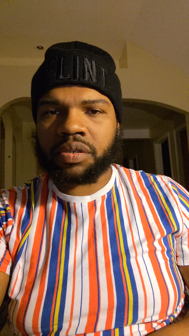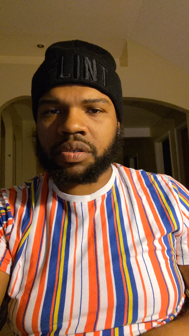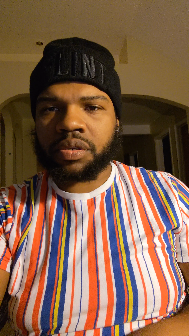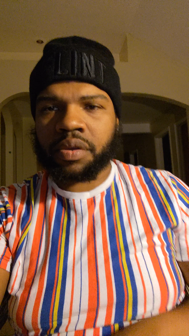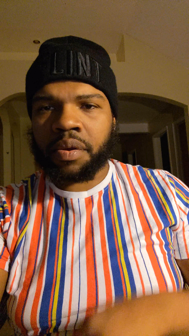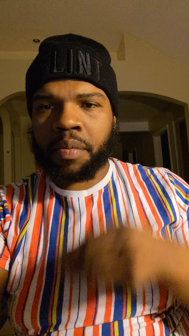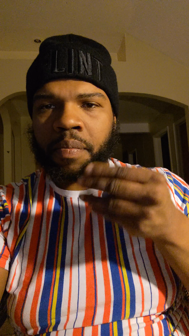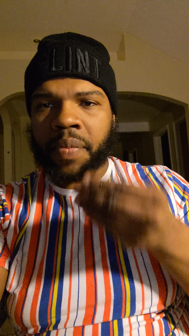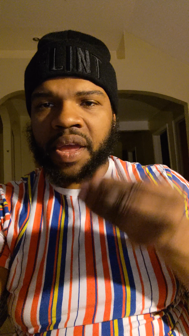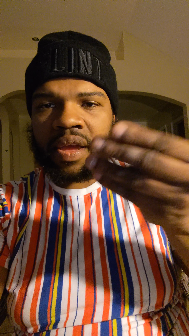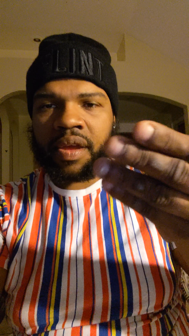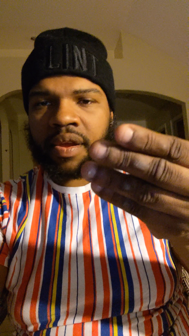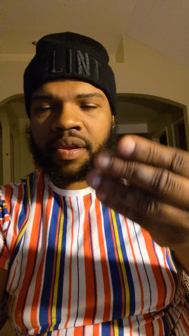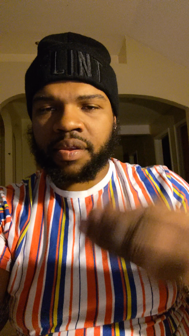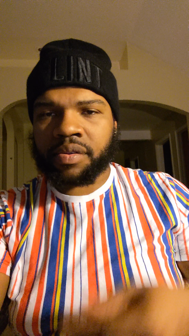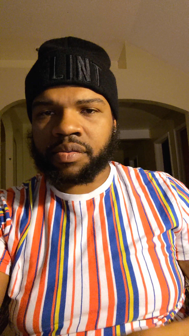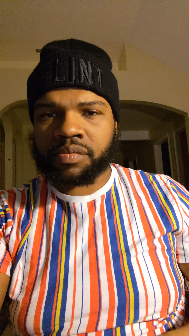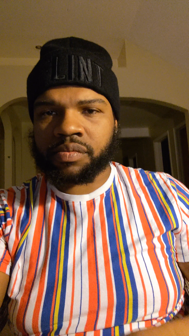buy